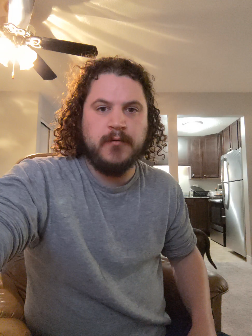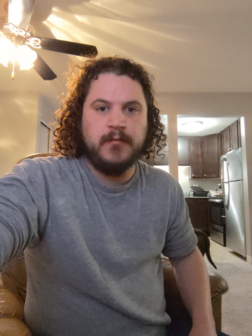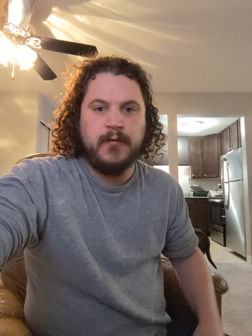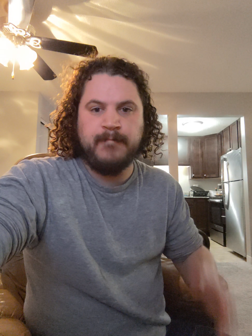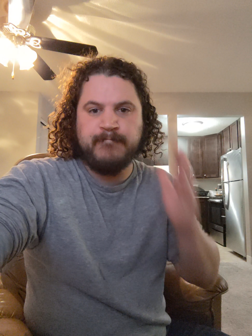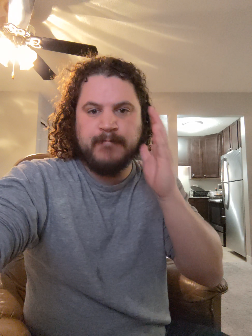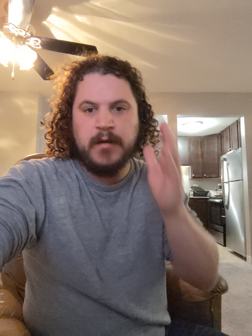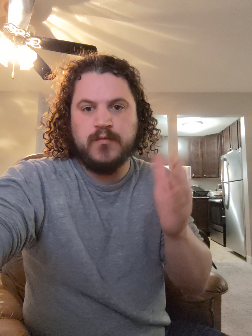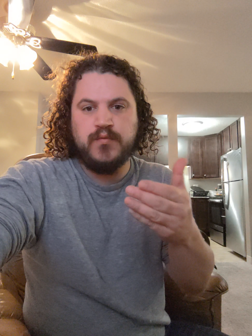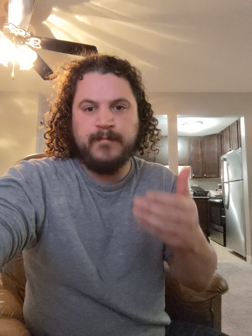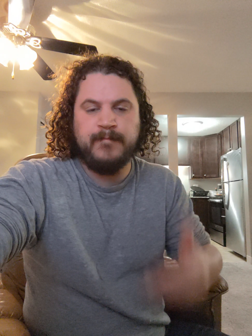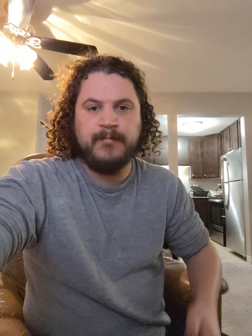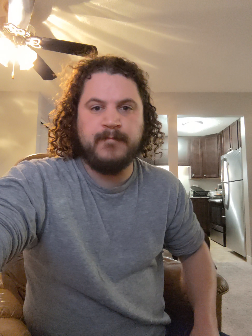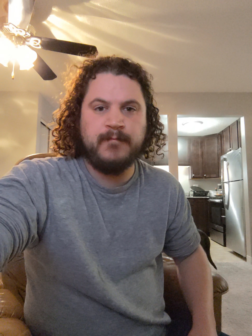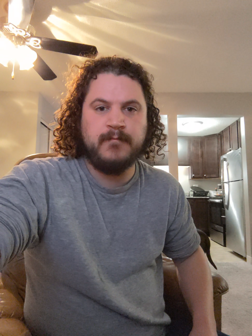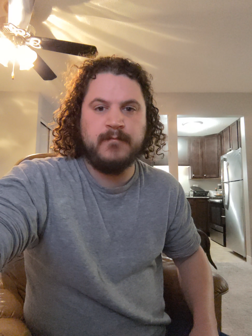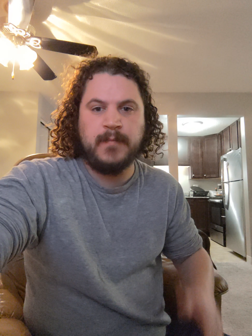bedroom